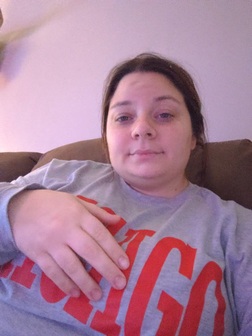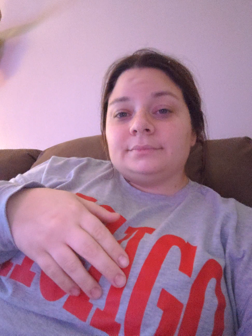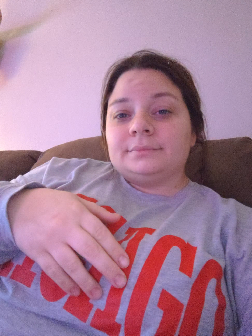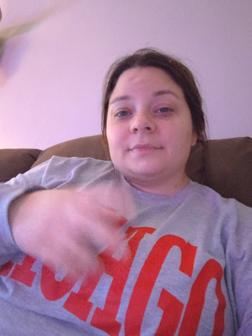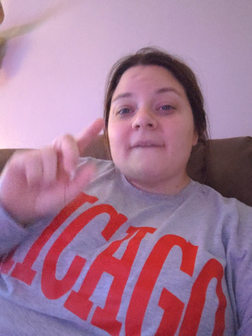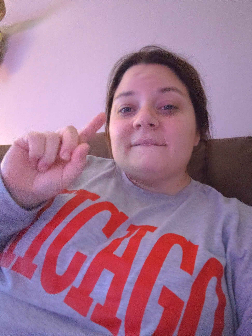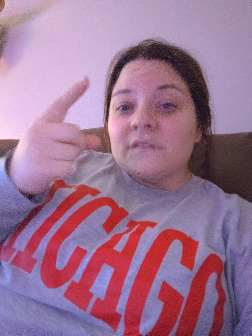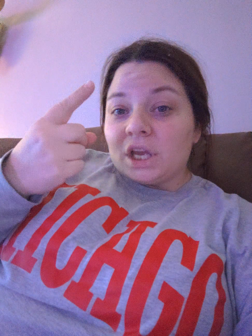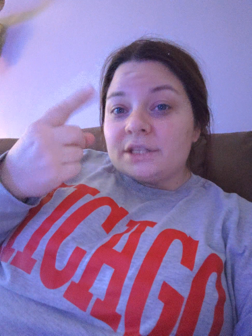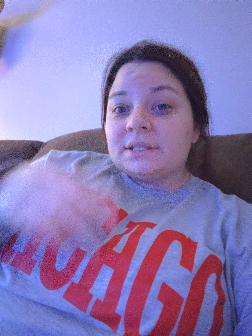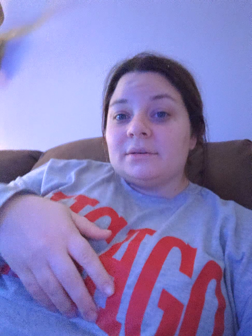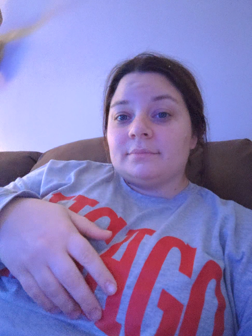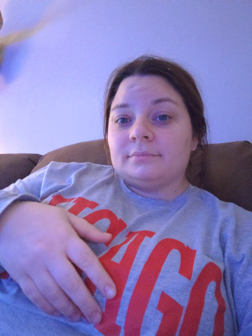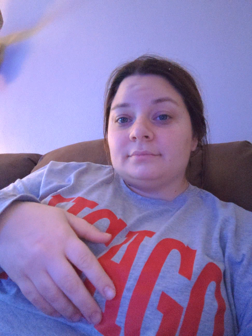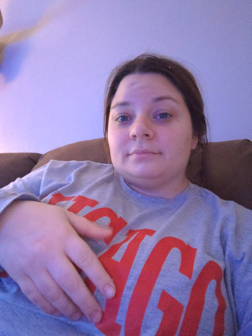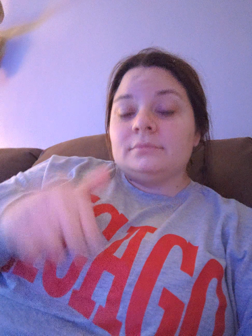first